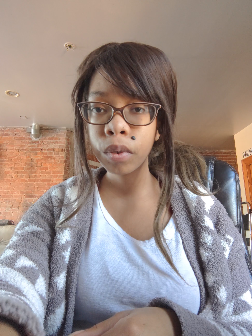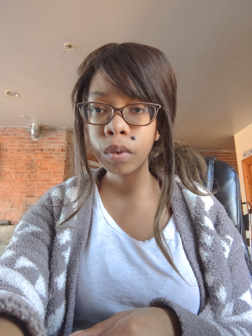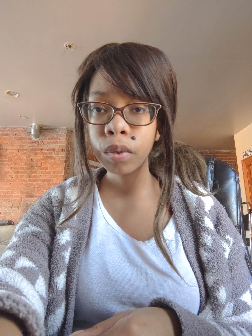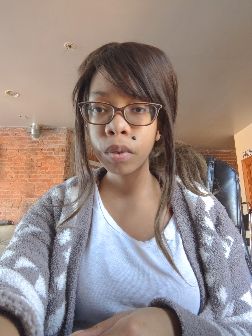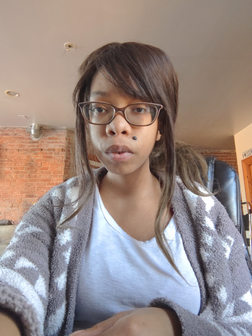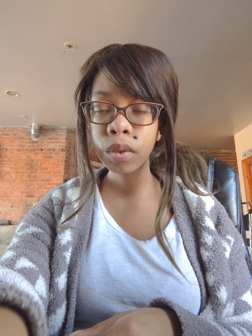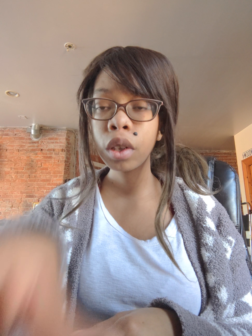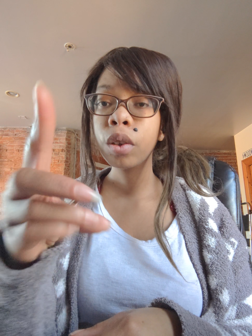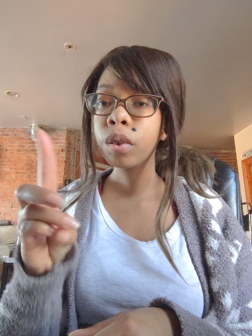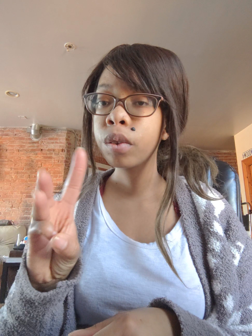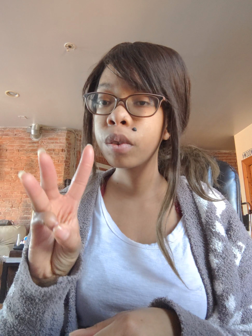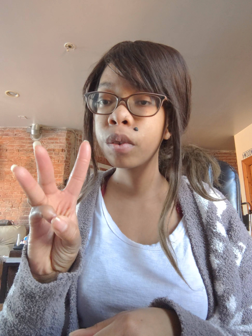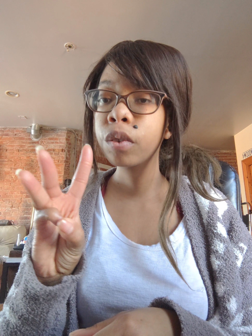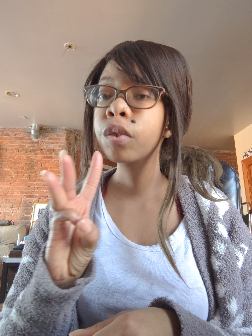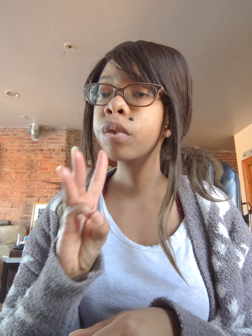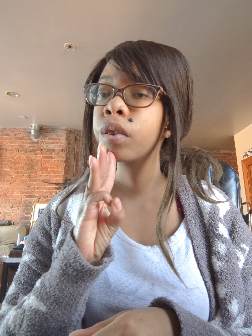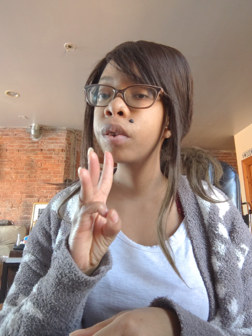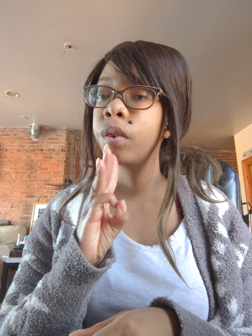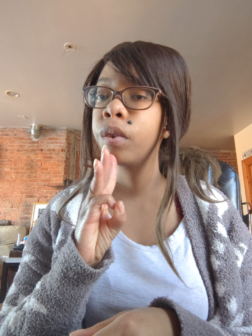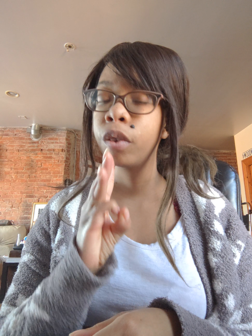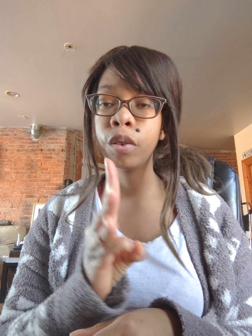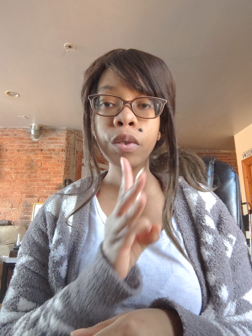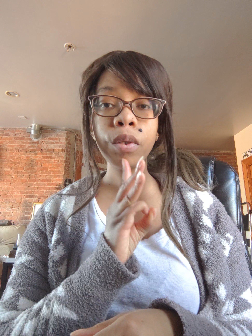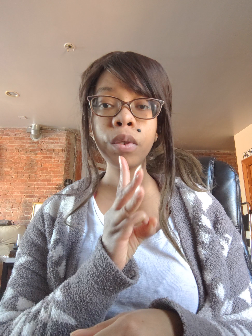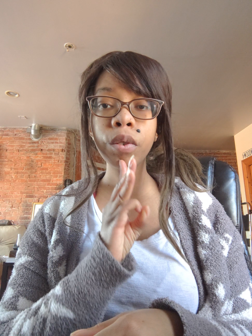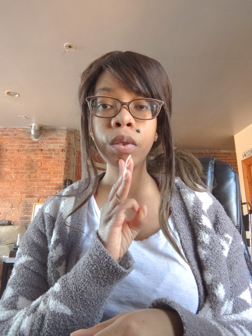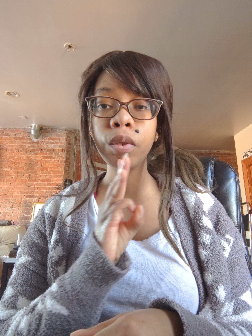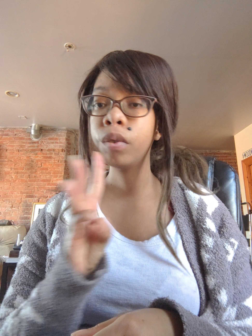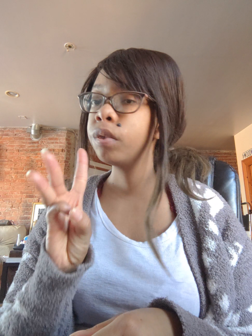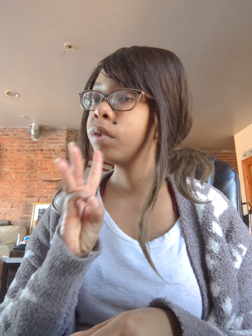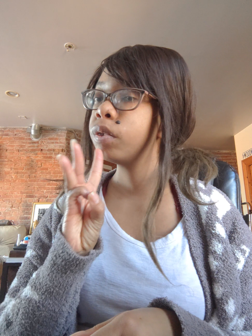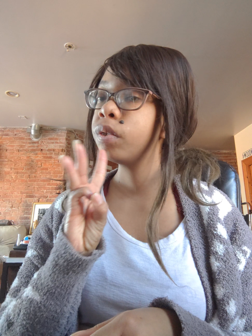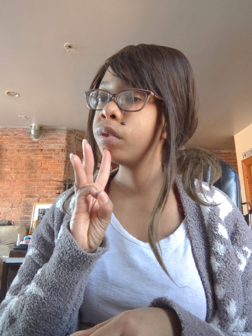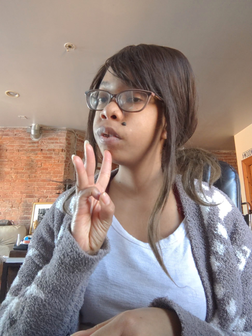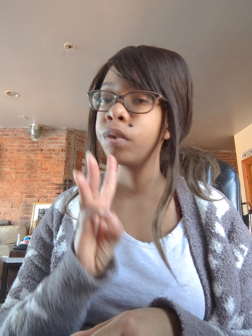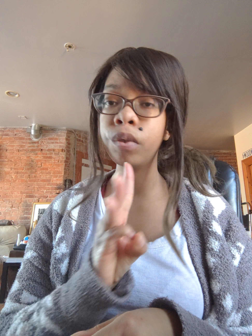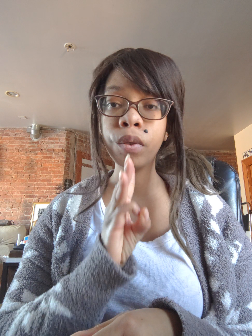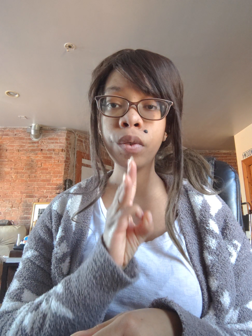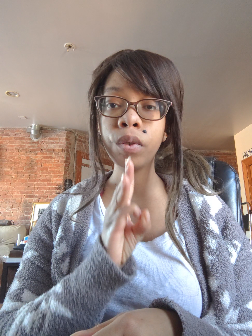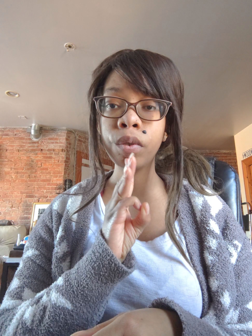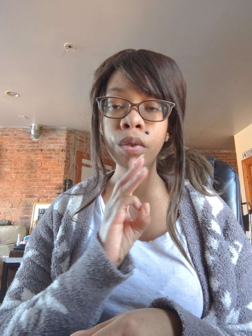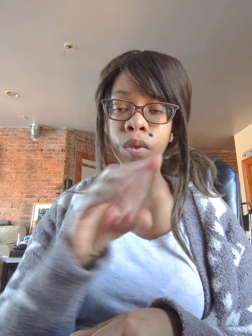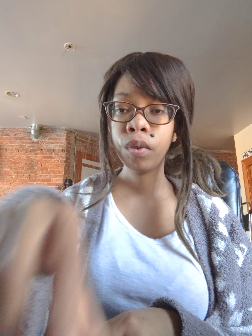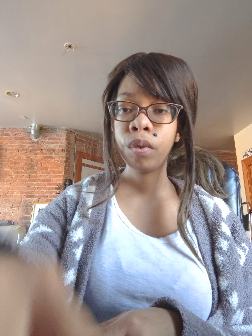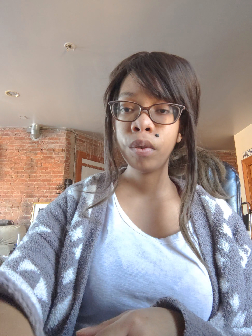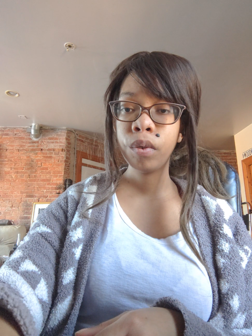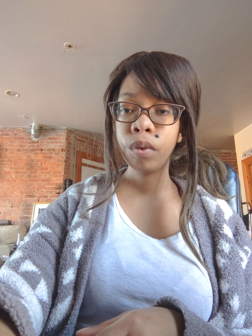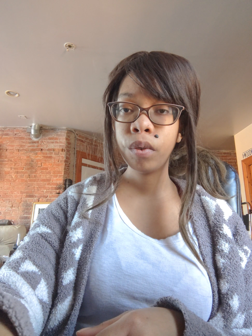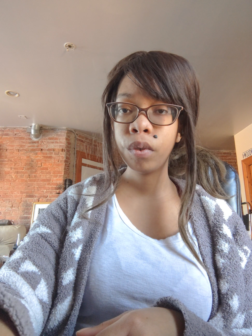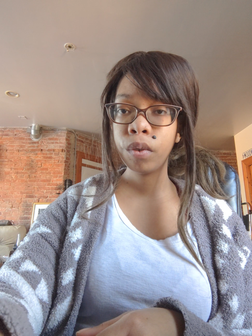water